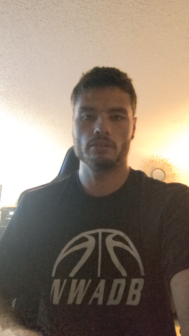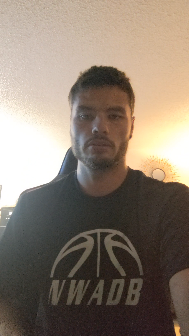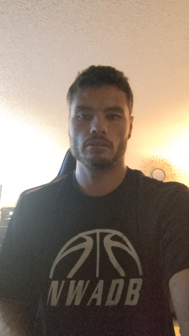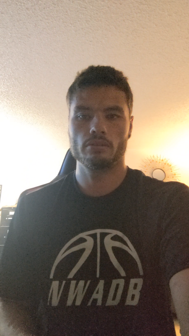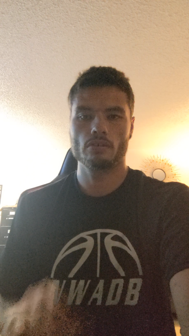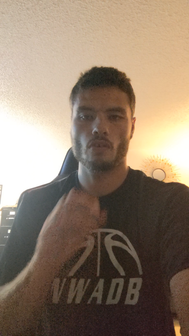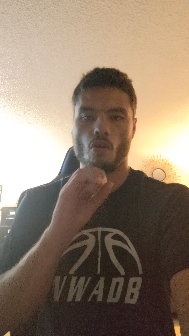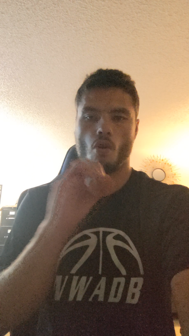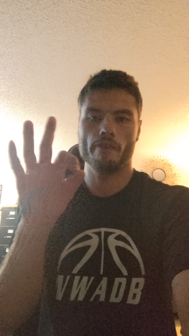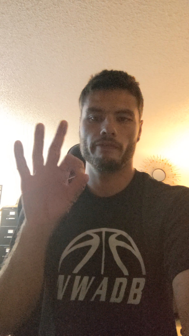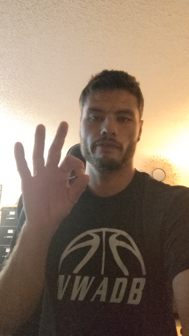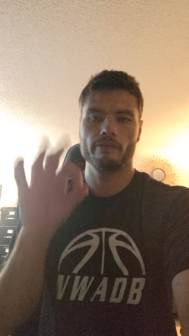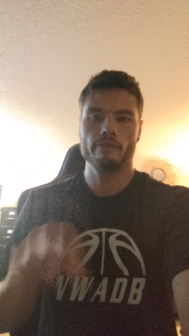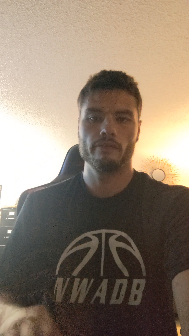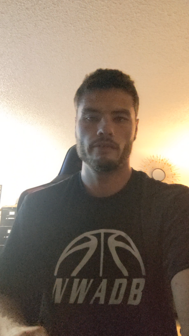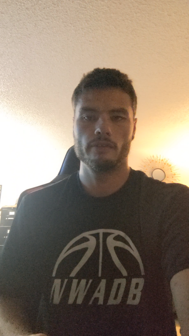off